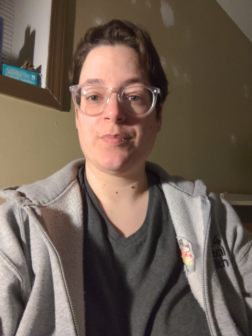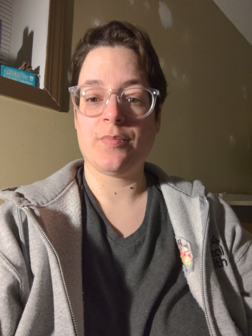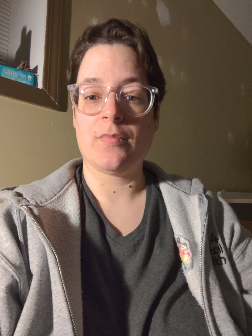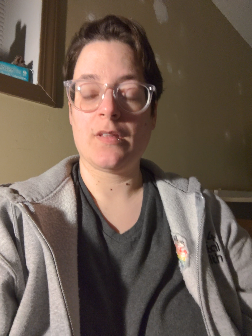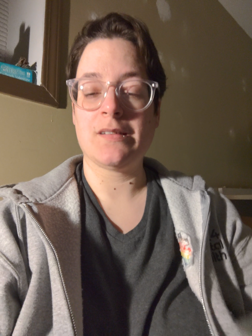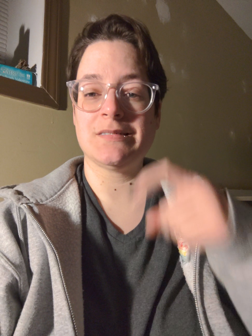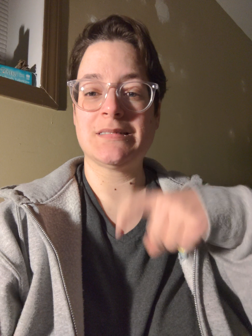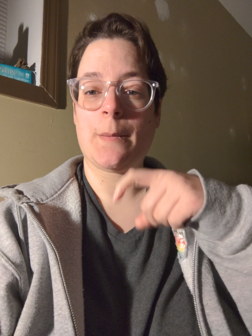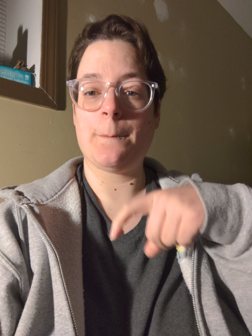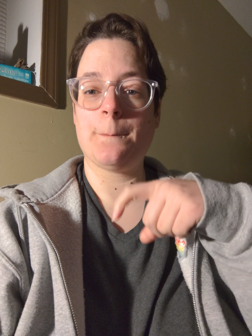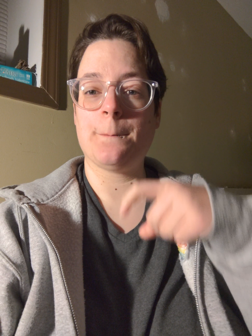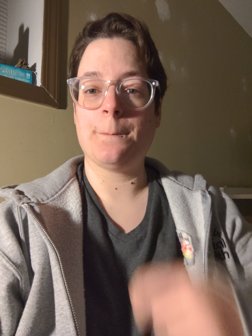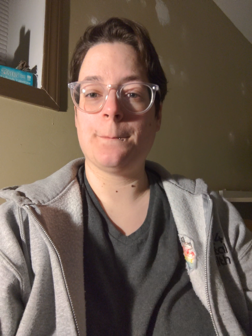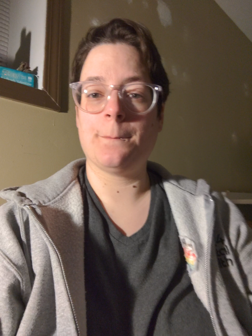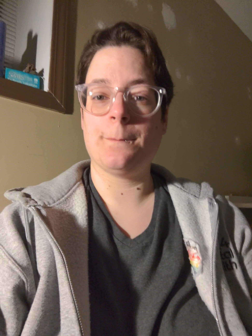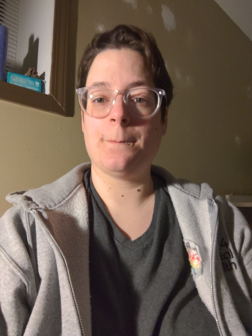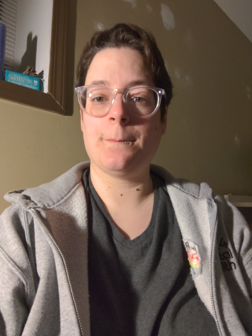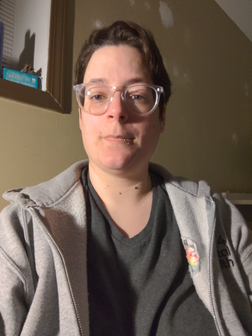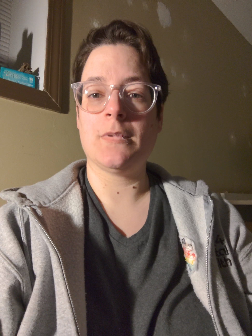time